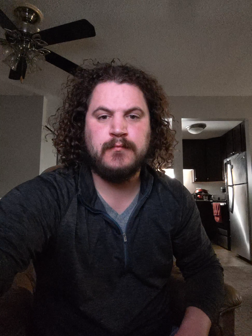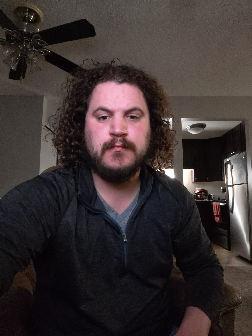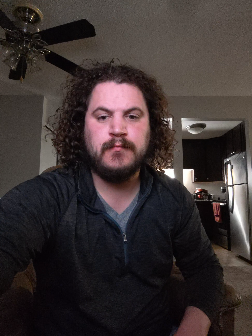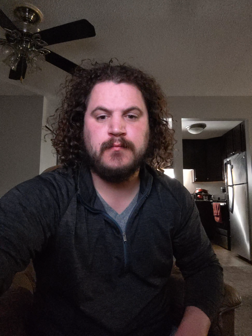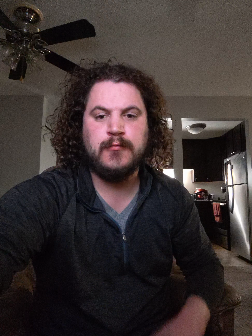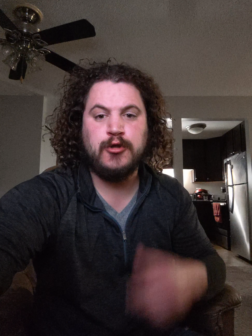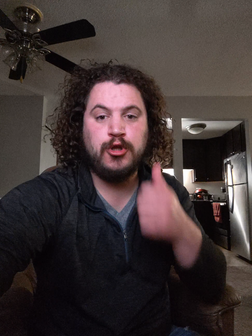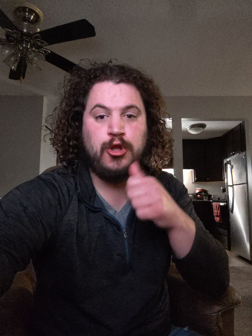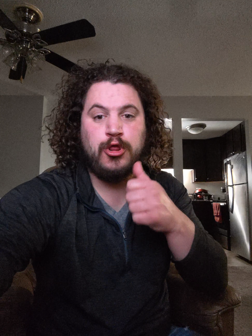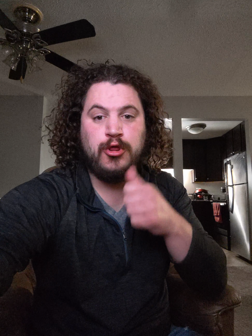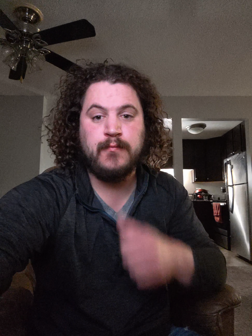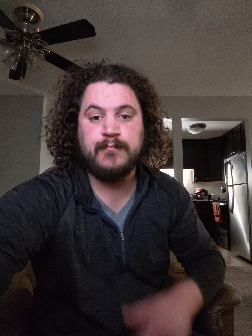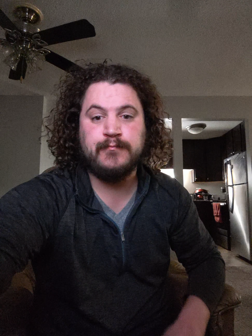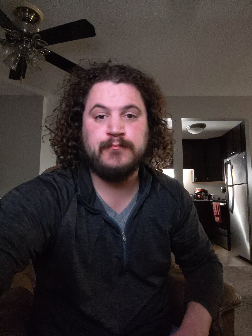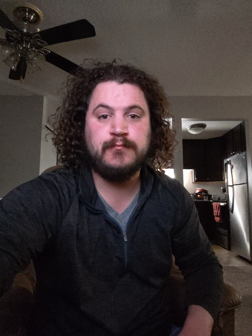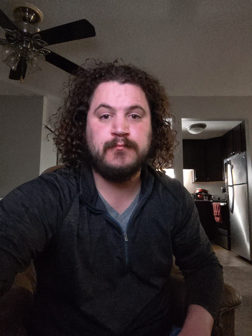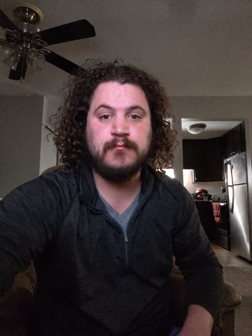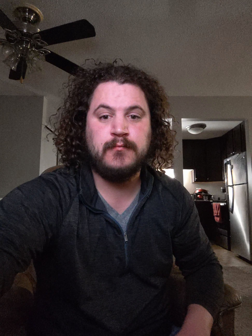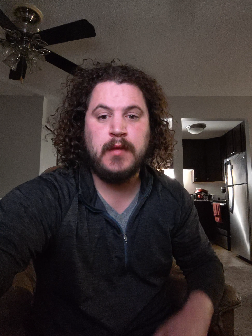girl